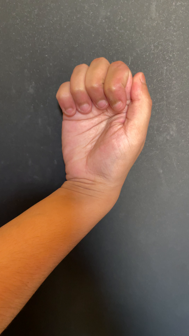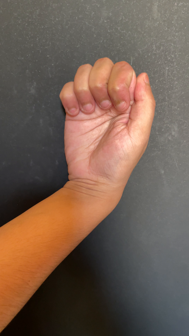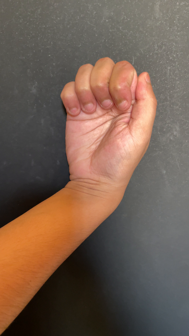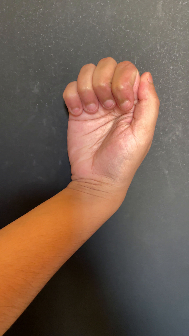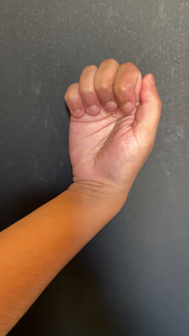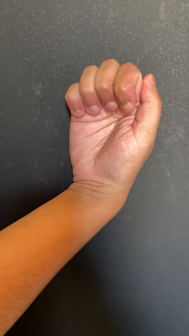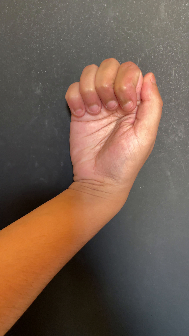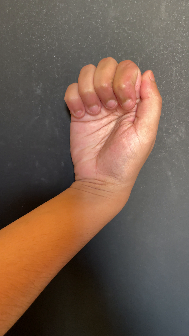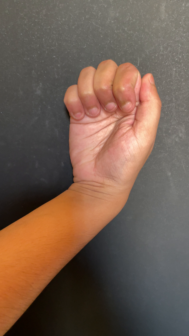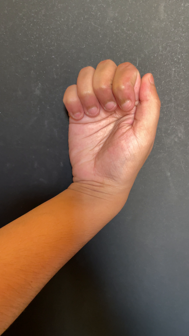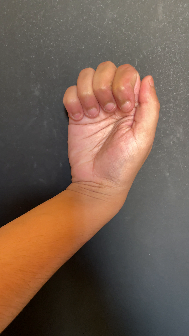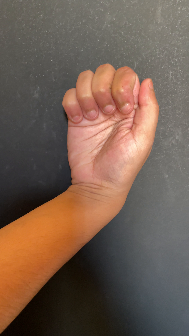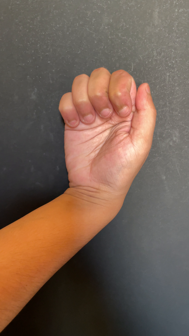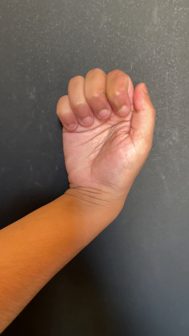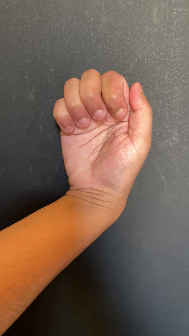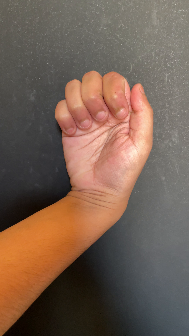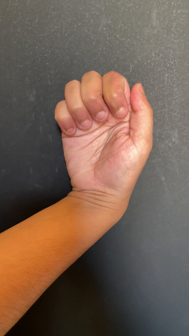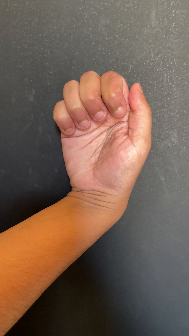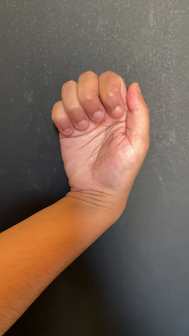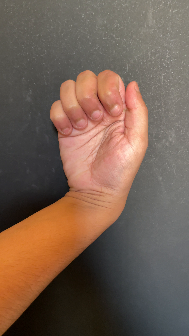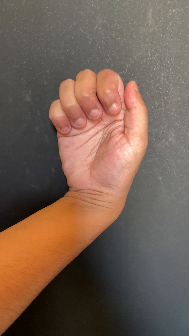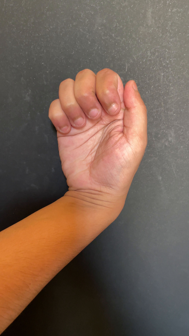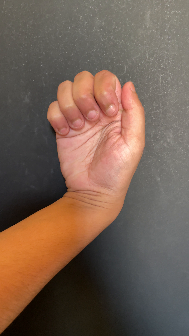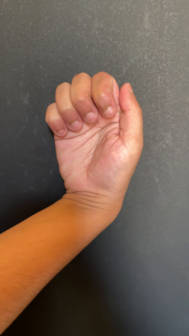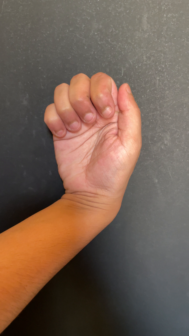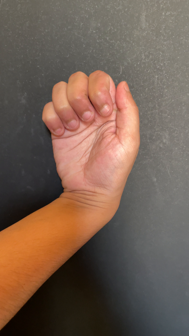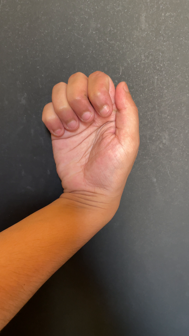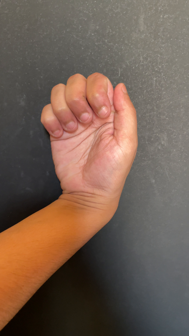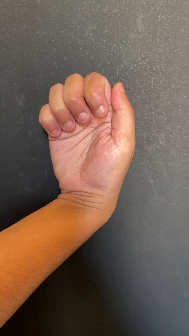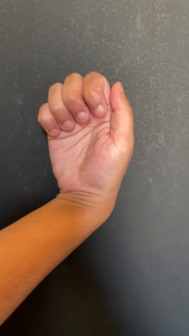स